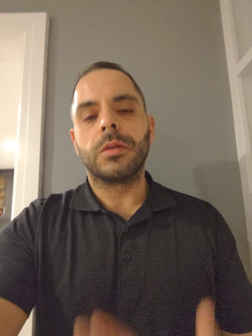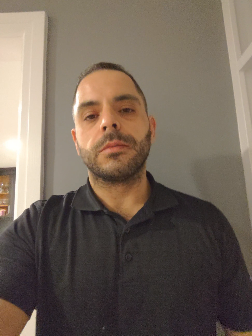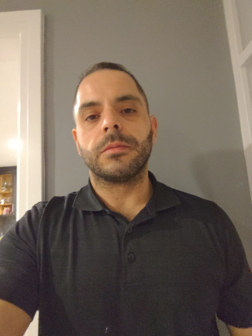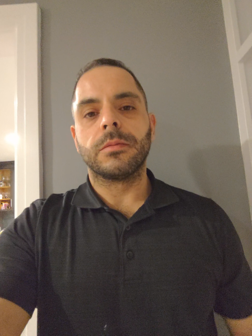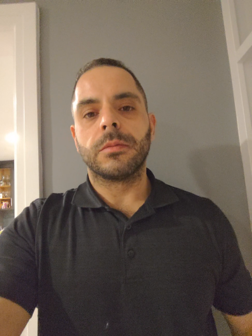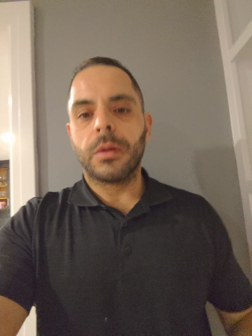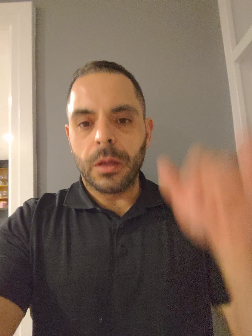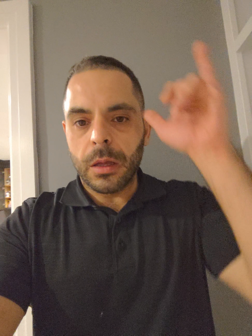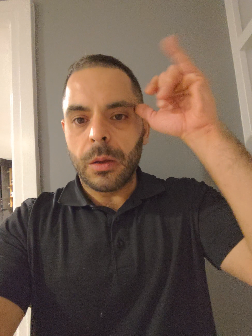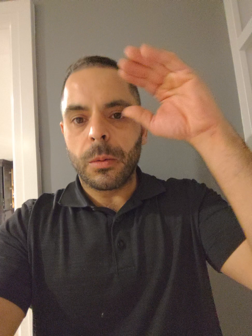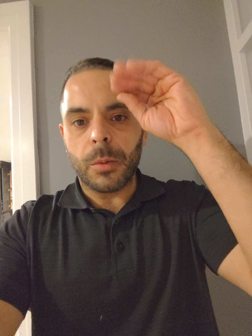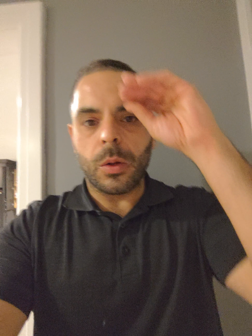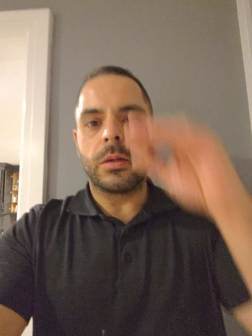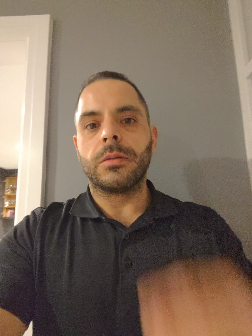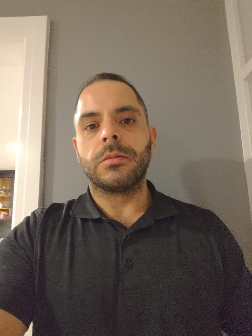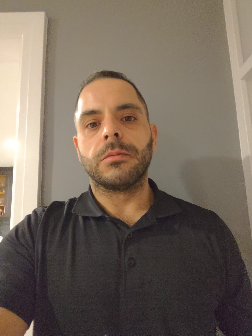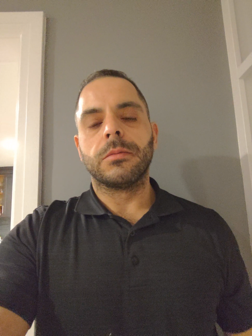cowboy